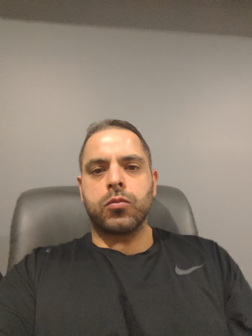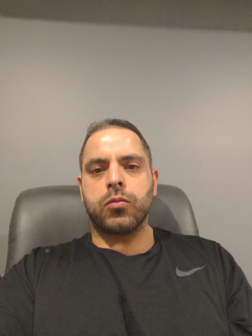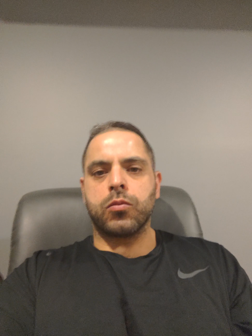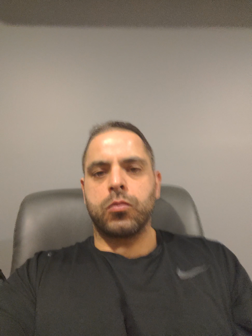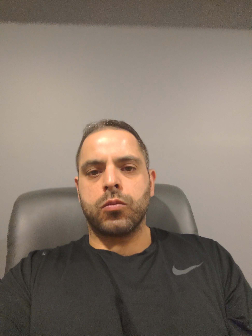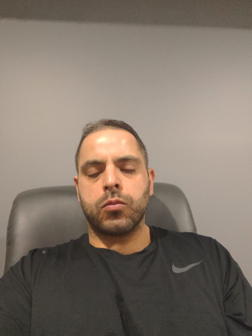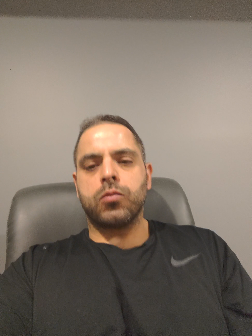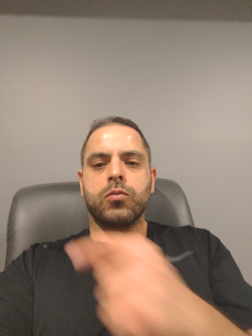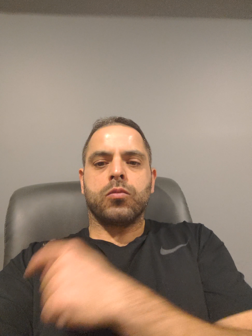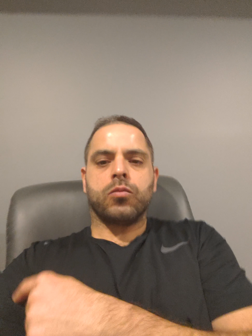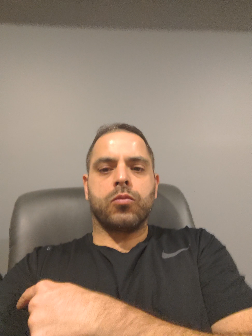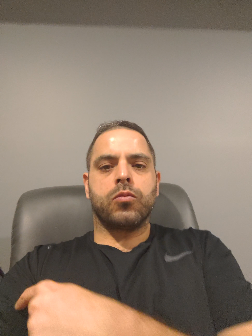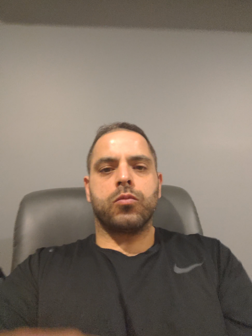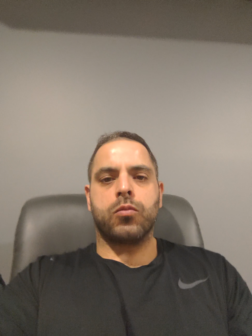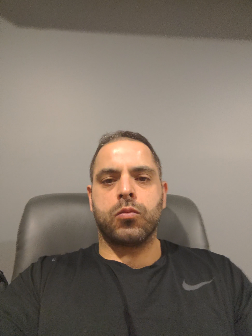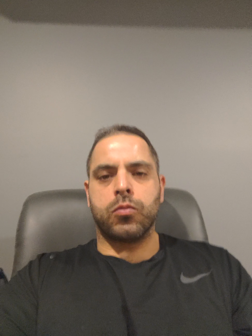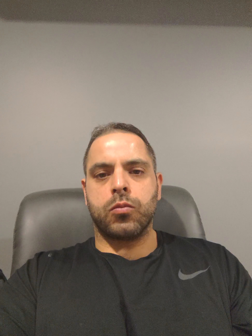arm